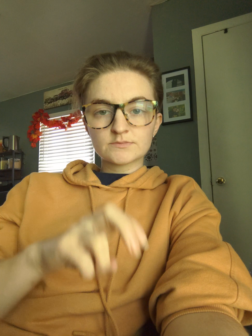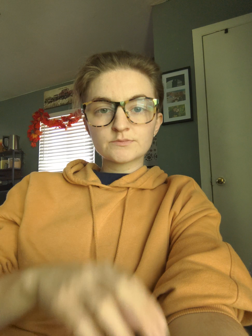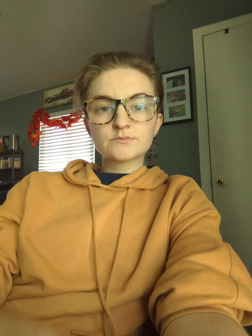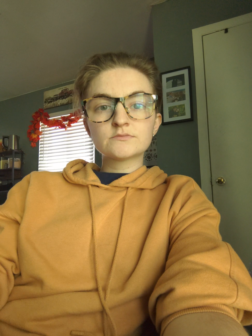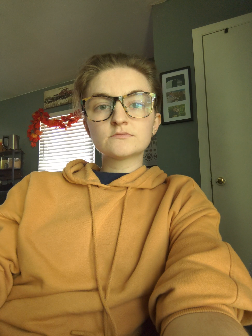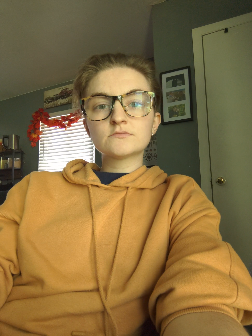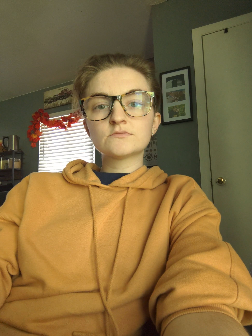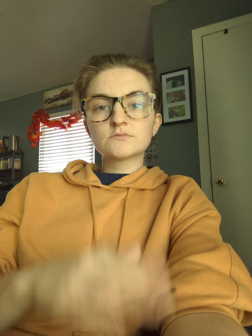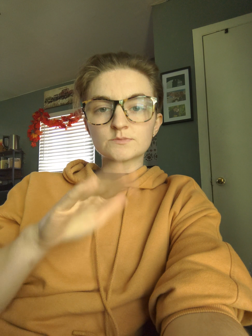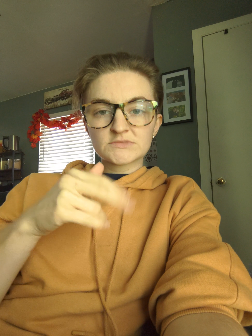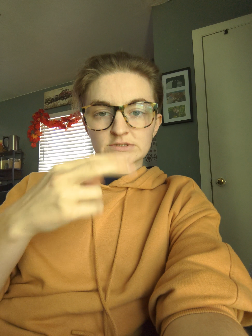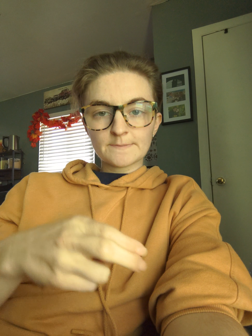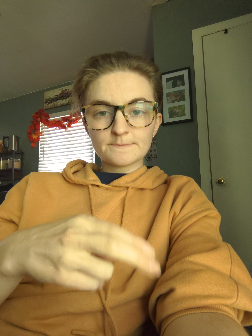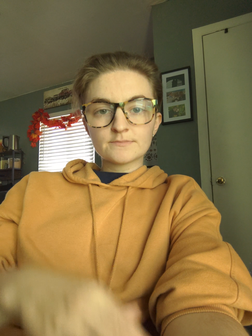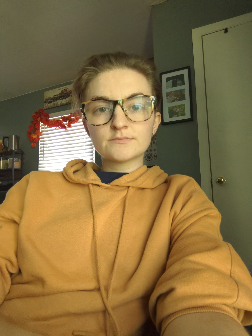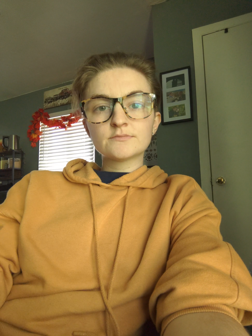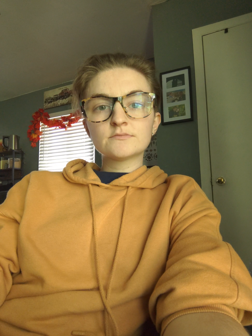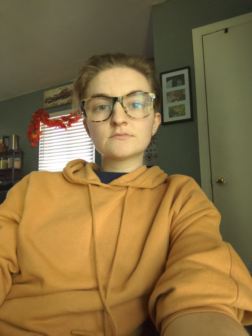pet's name